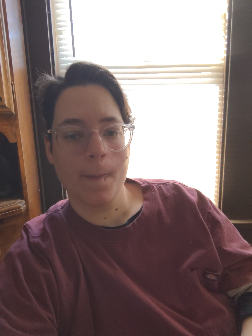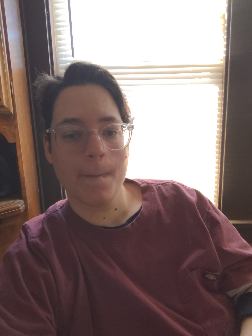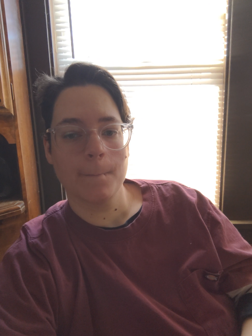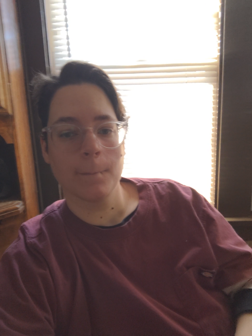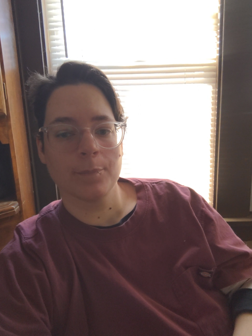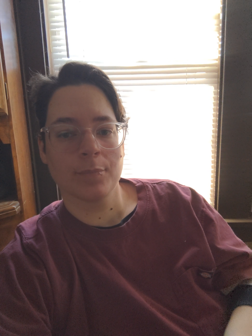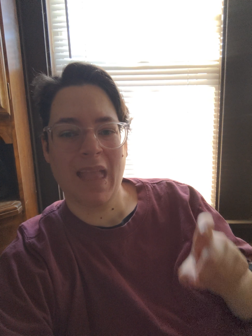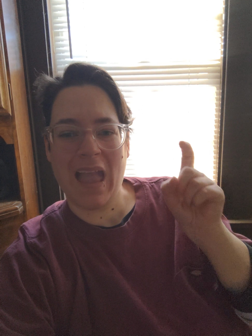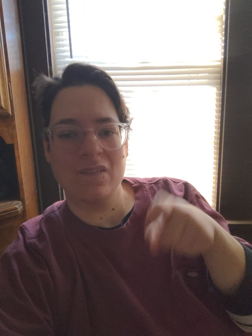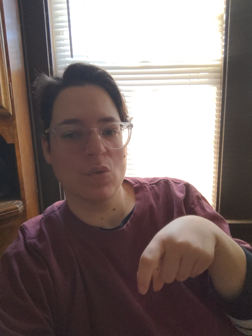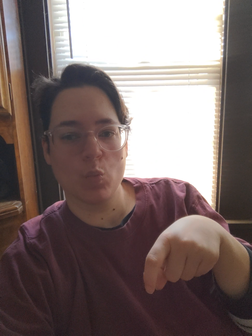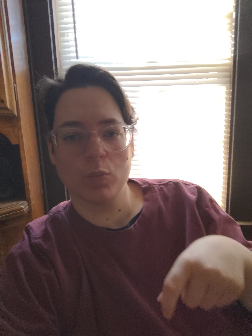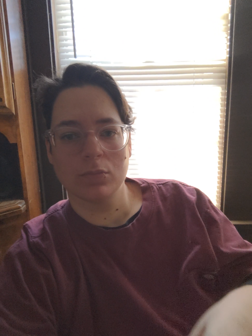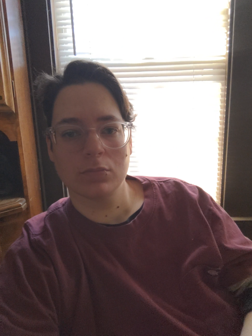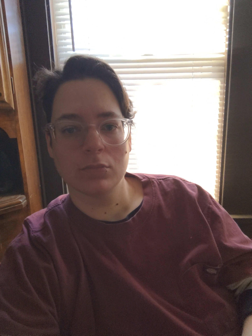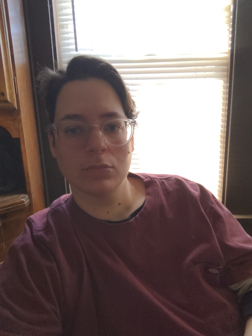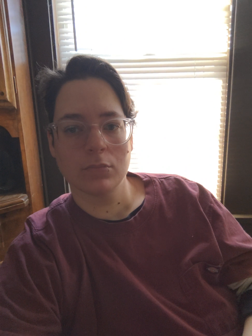have to